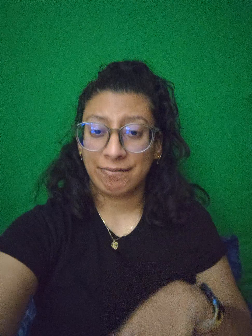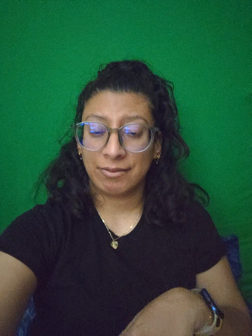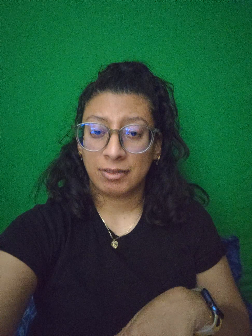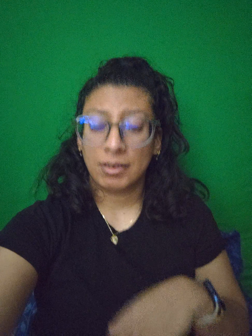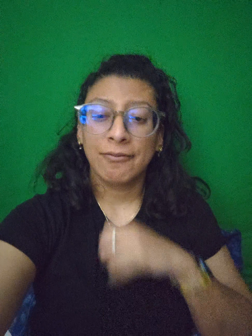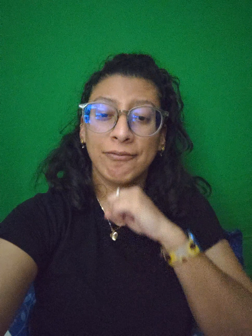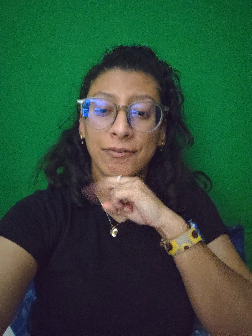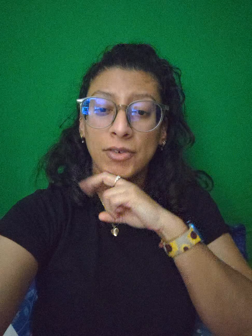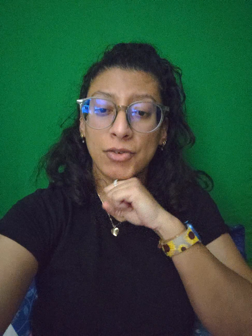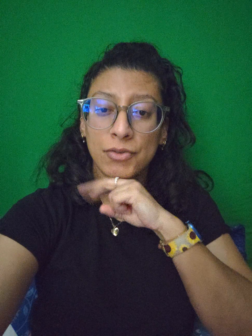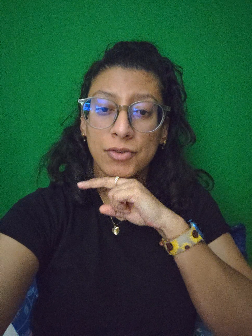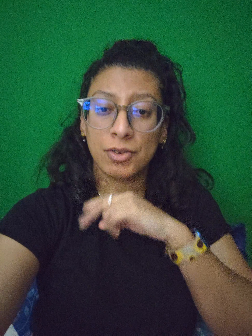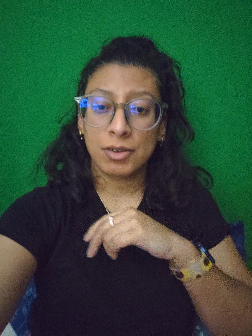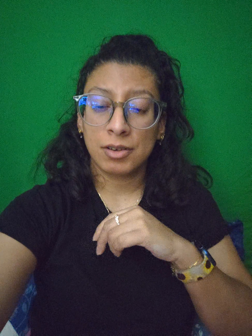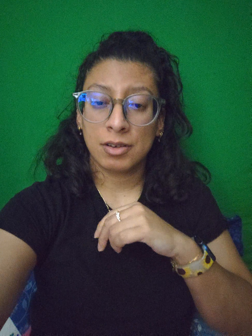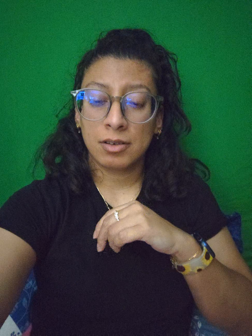frog